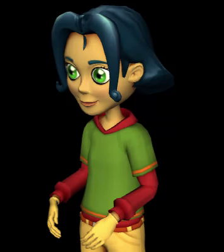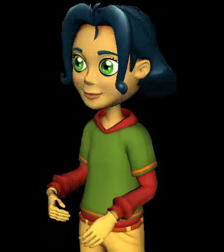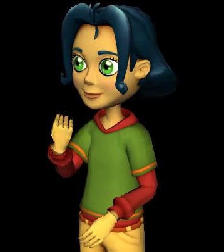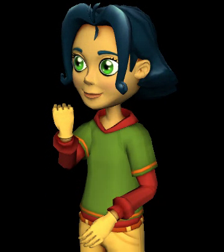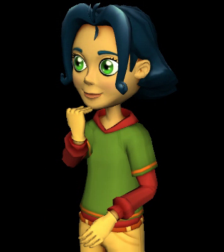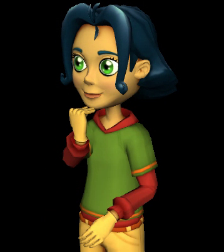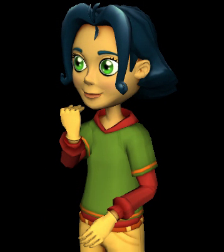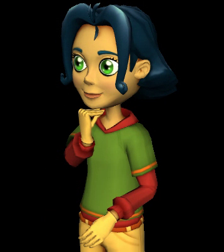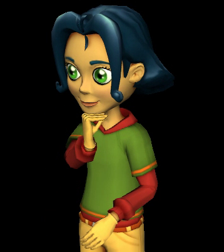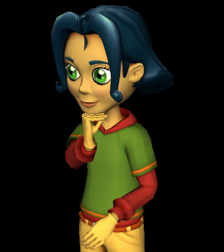شتاء